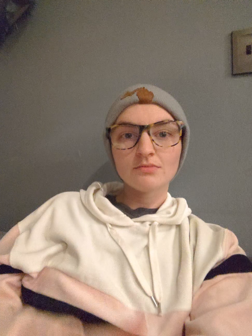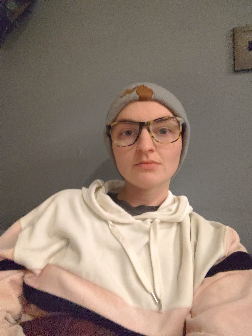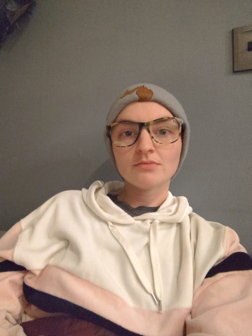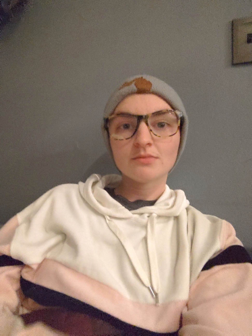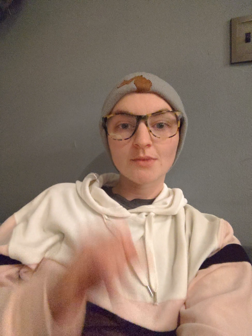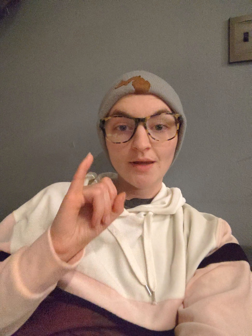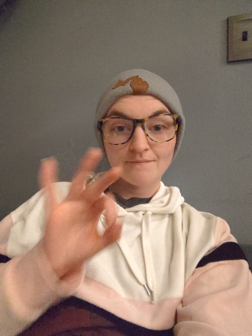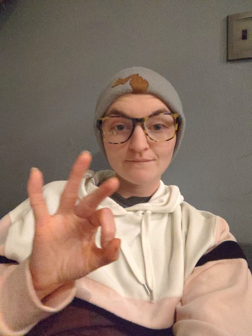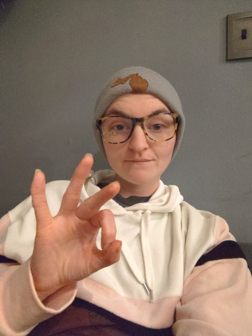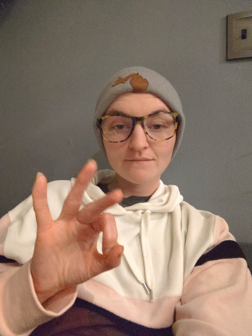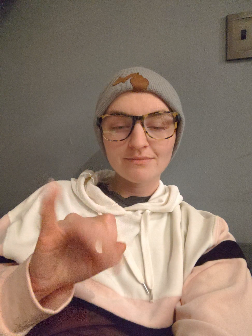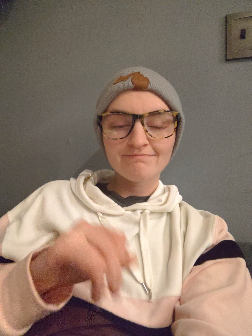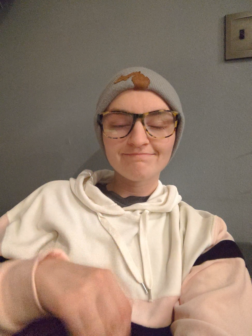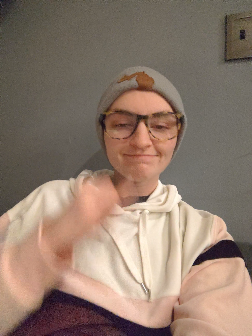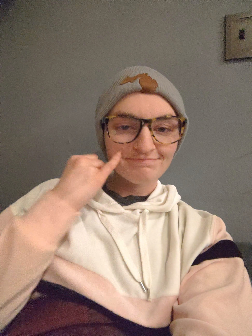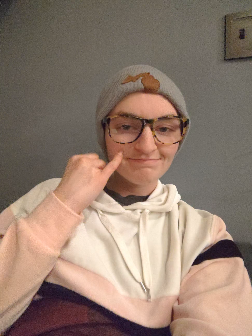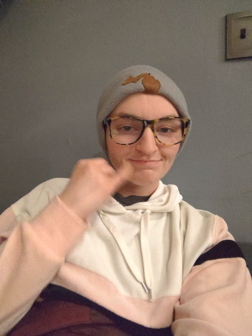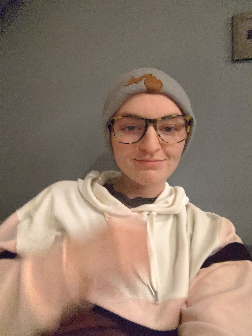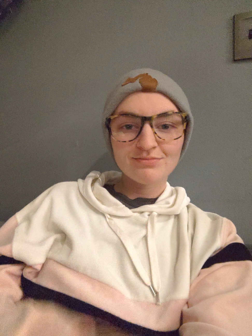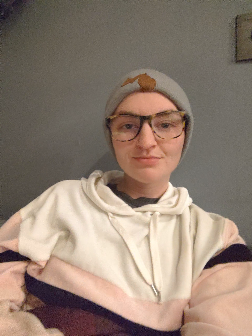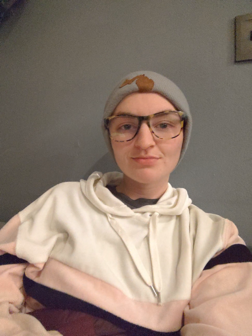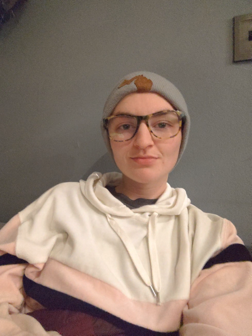if